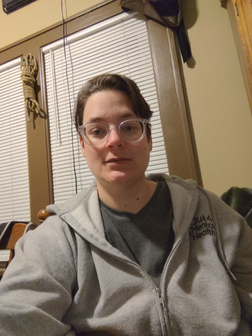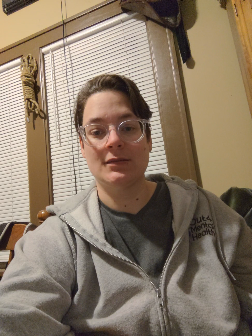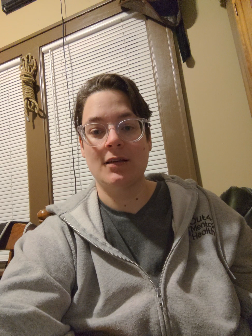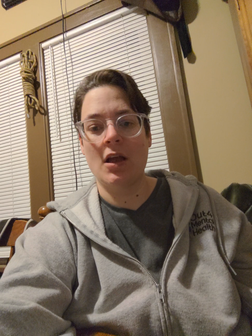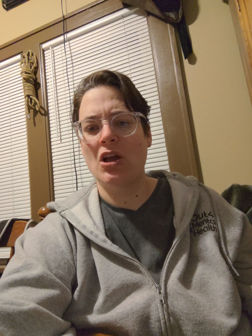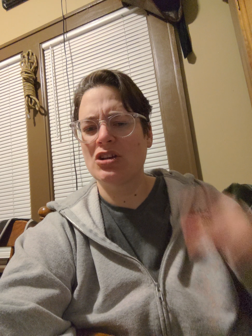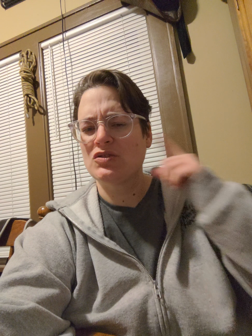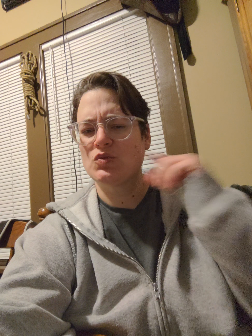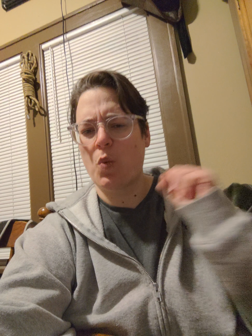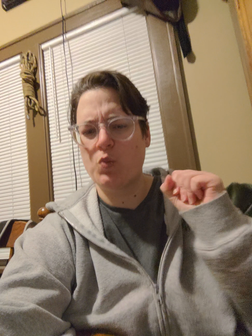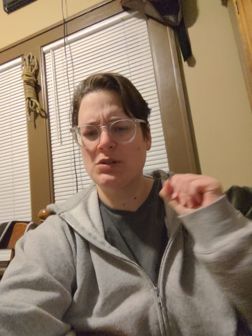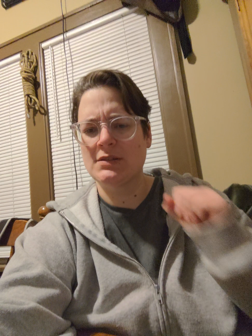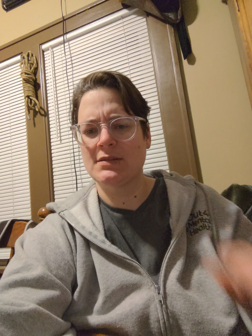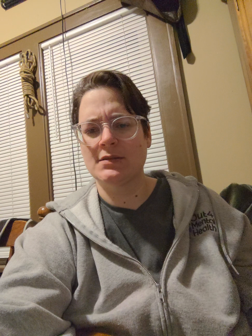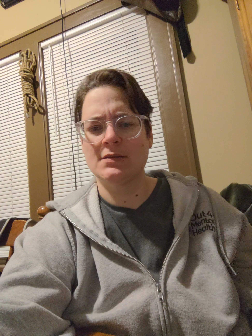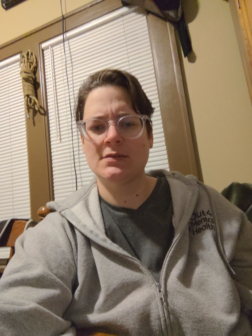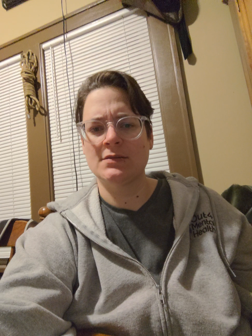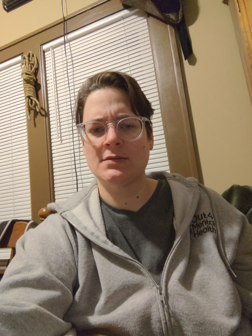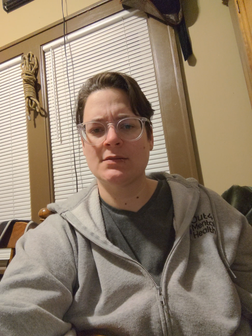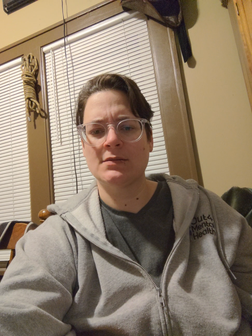noisy